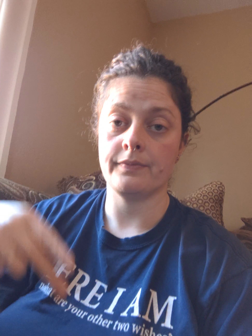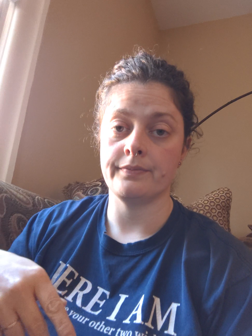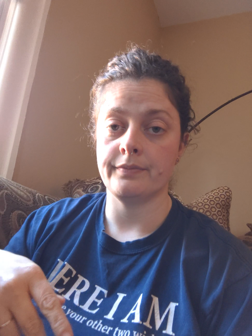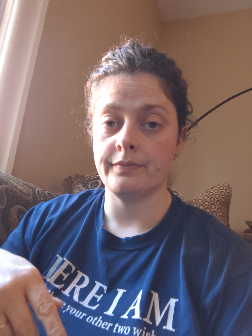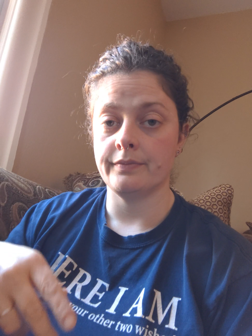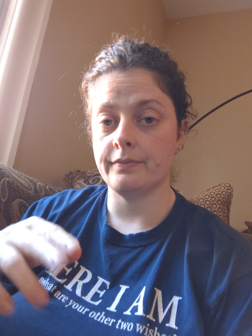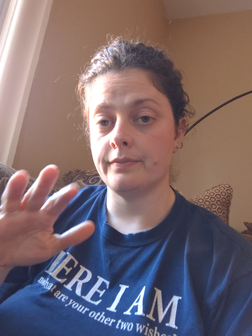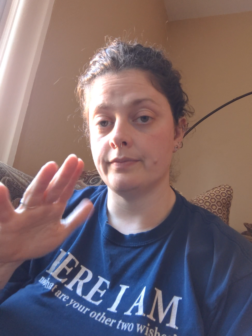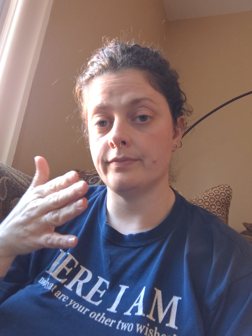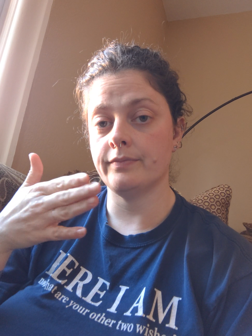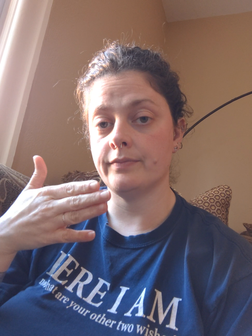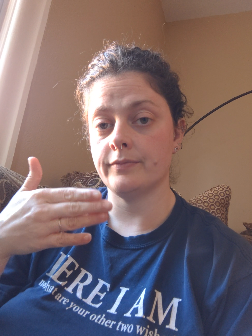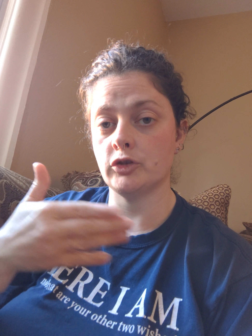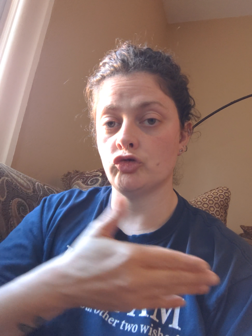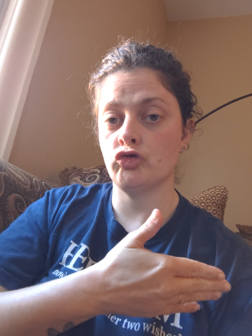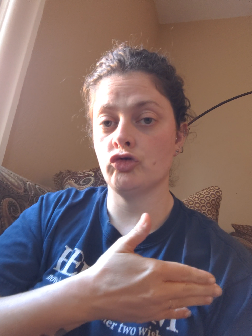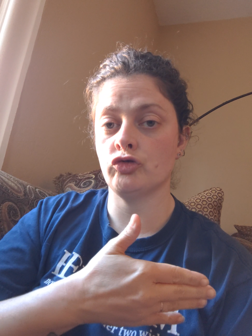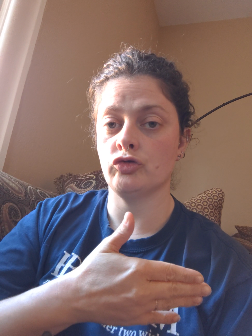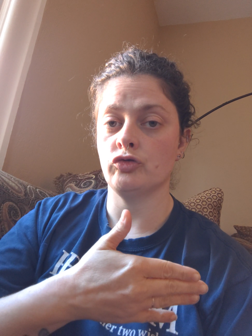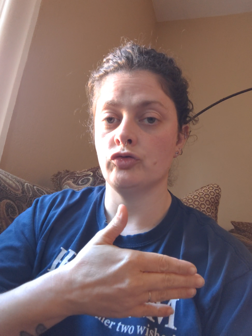fish